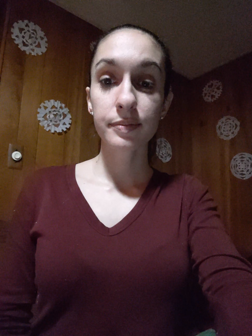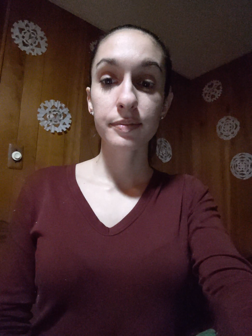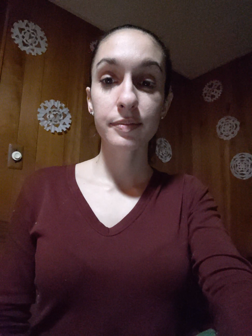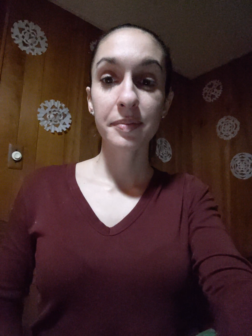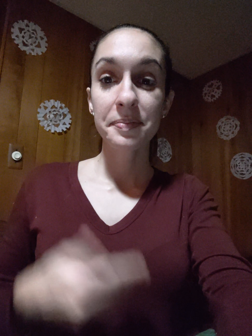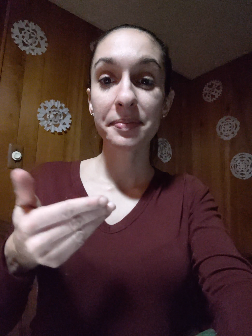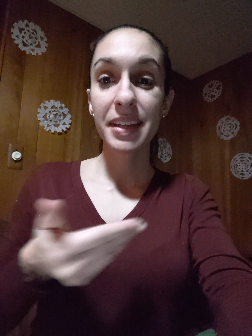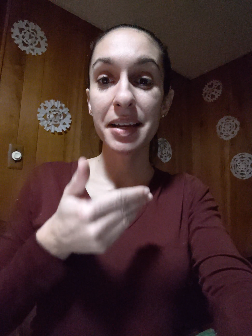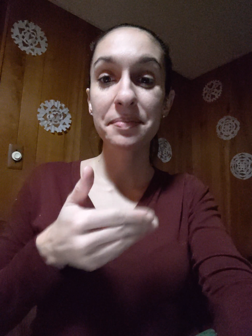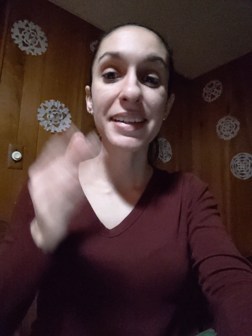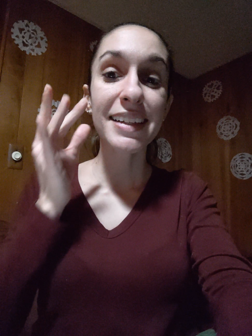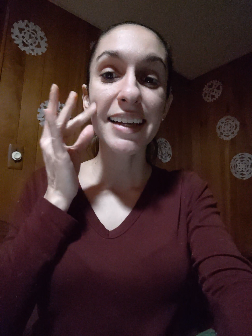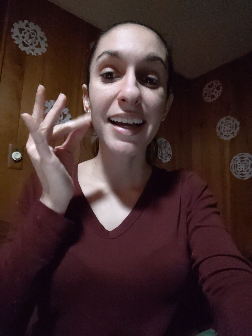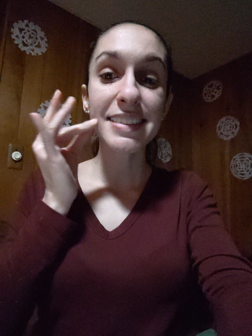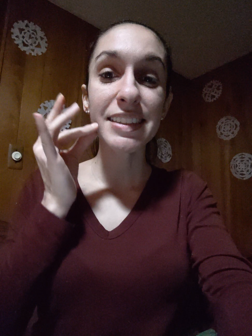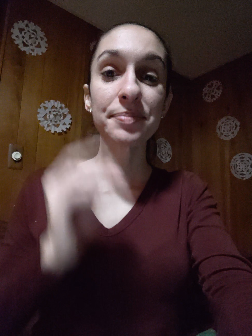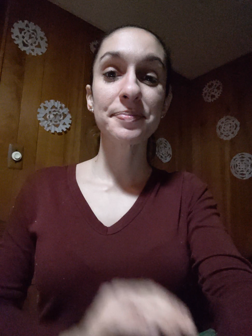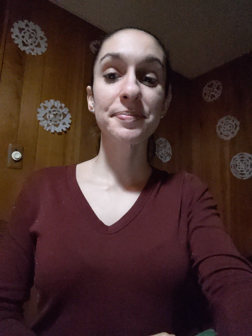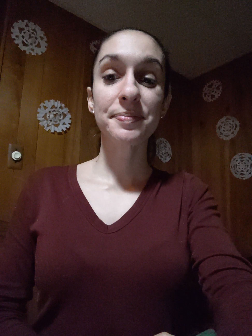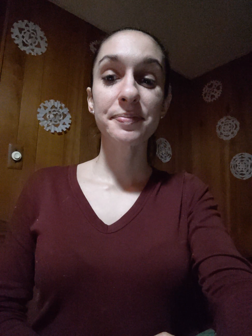kitty